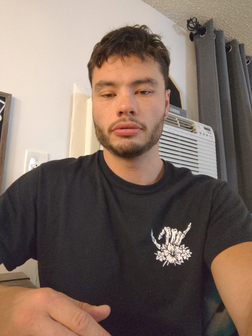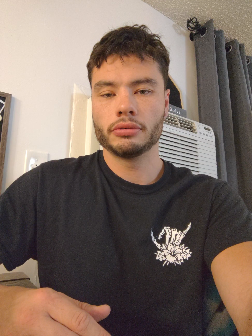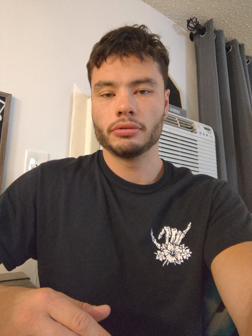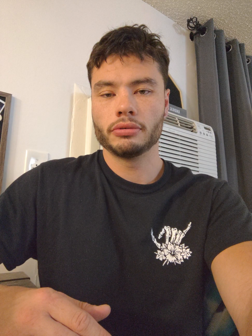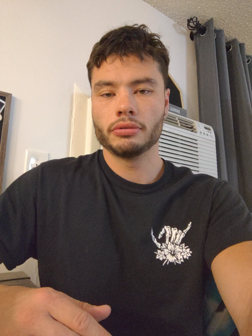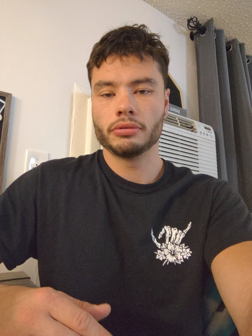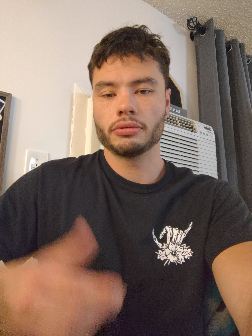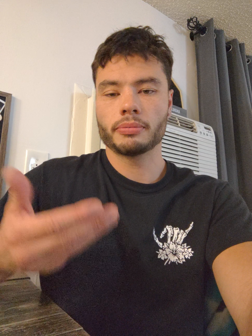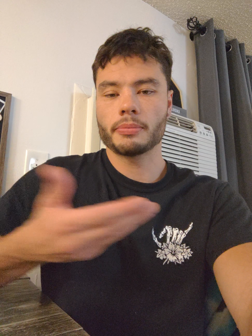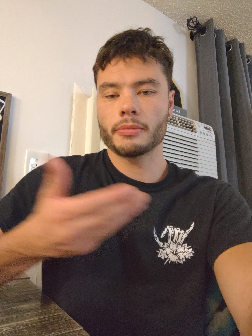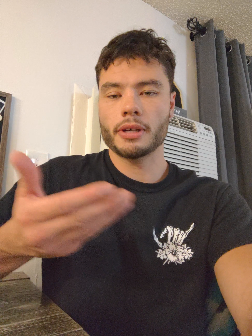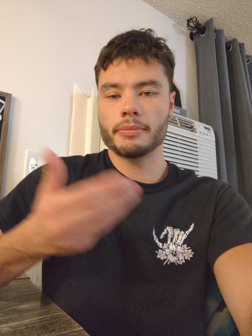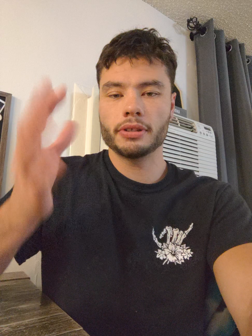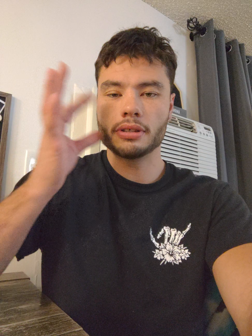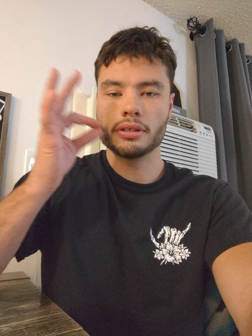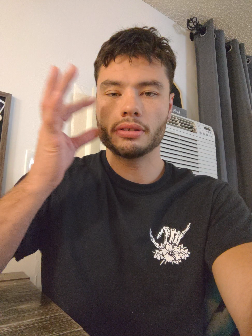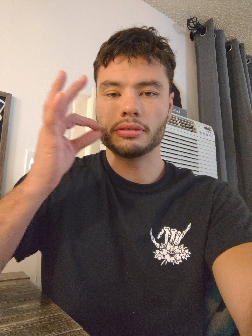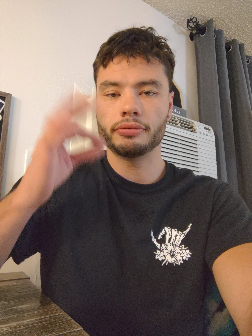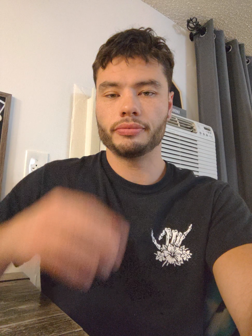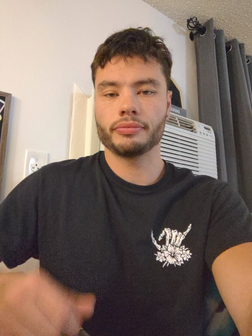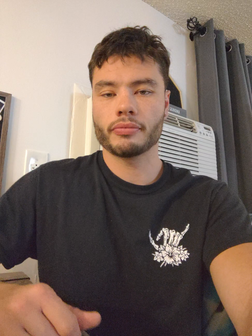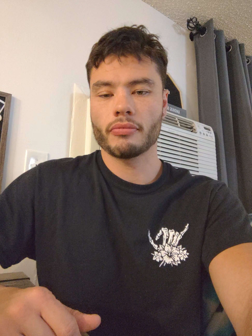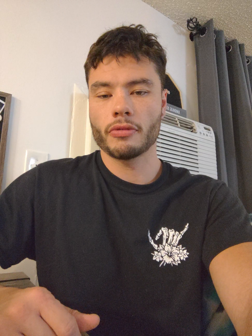kitty